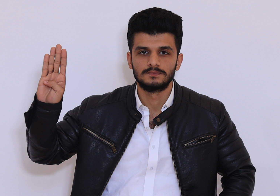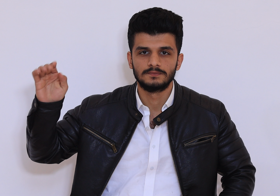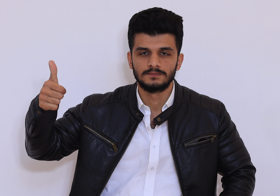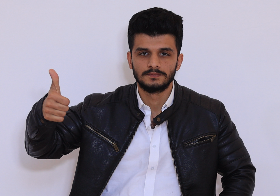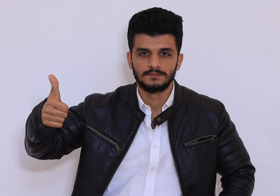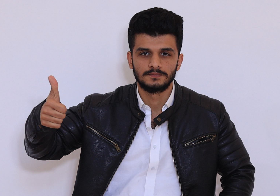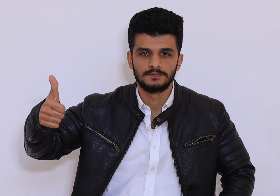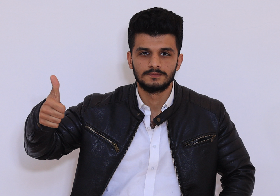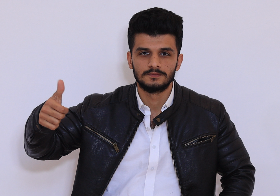best